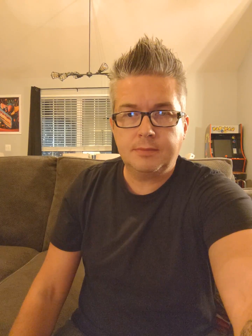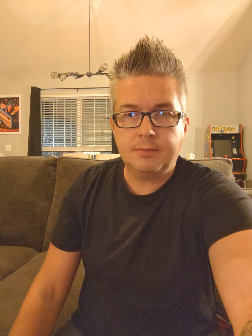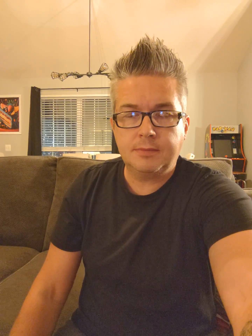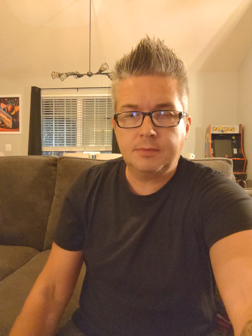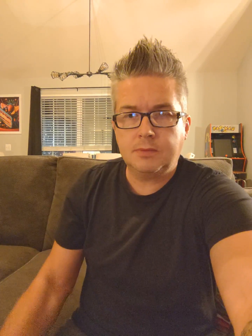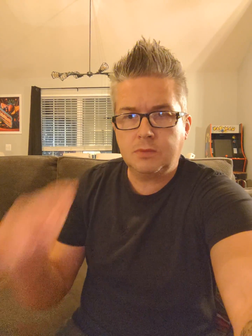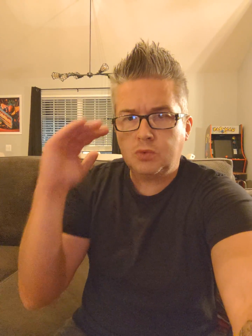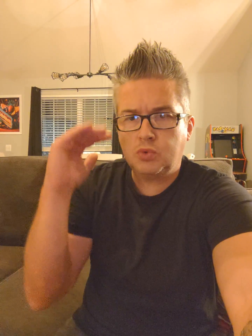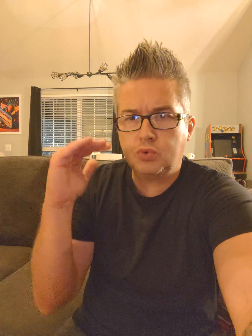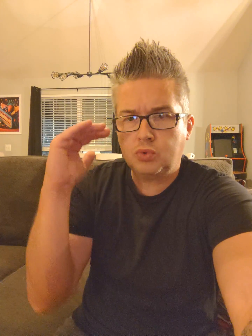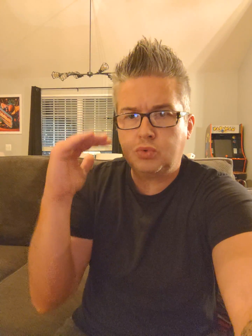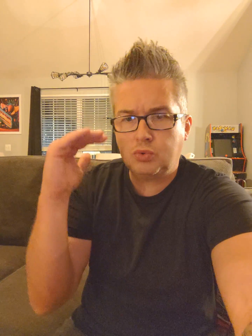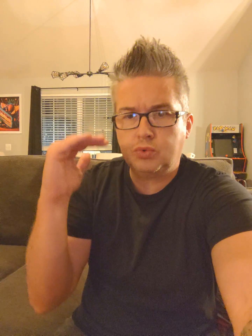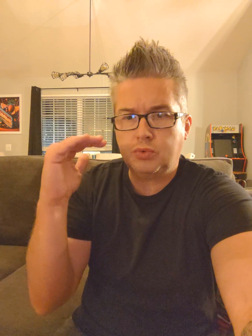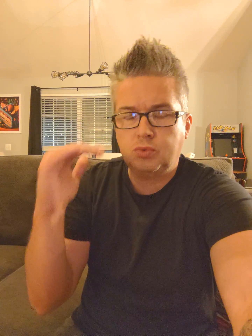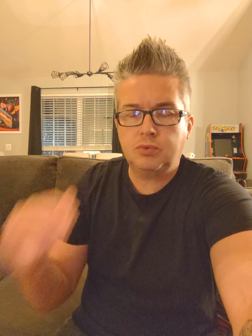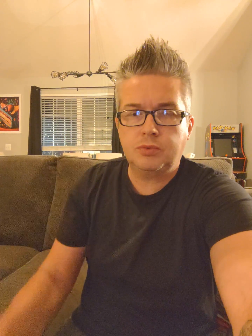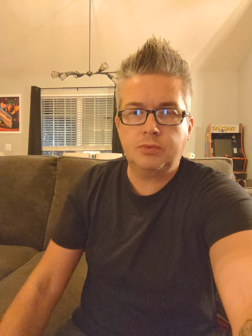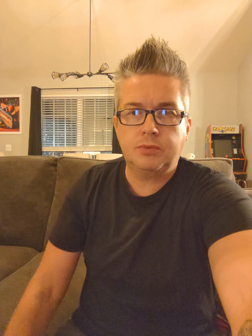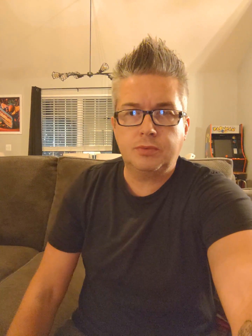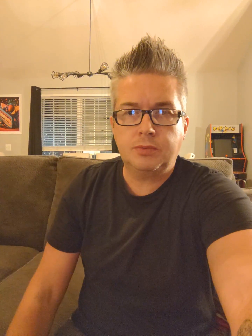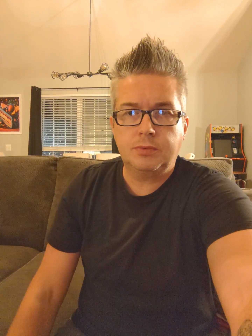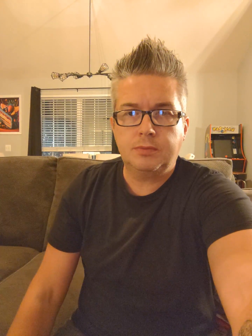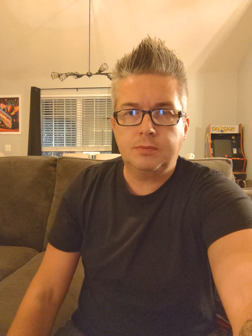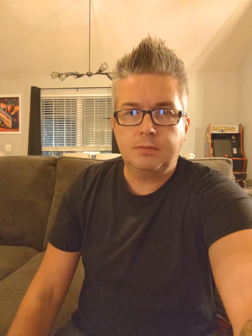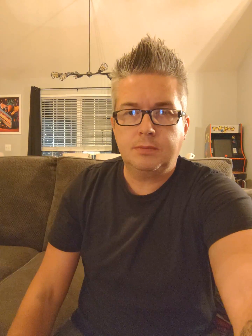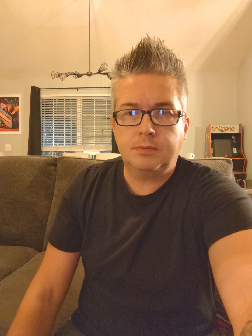short